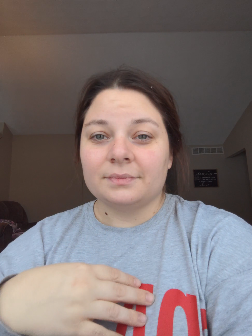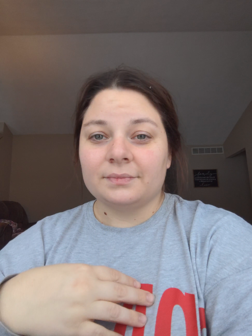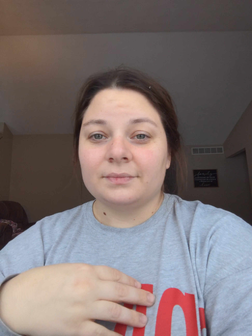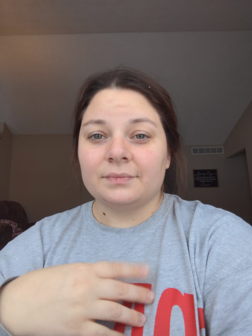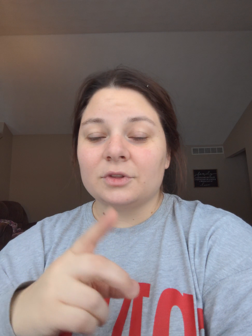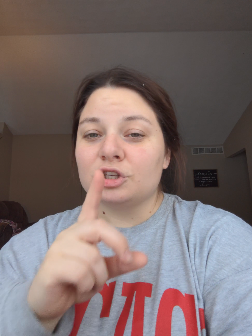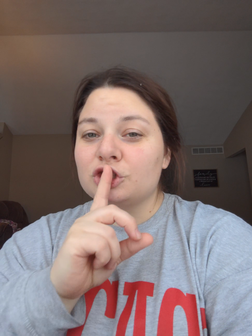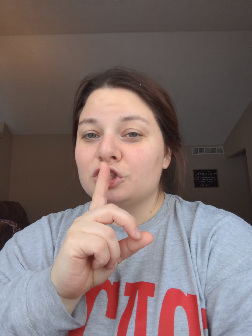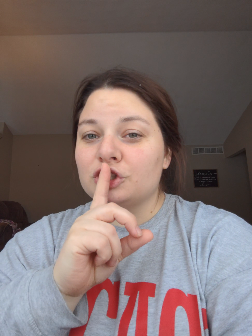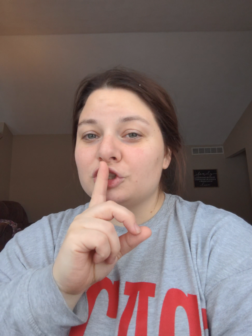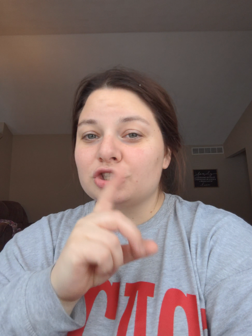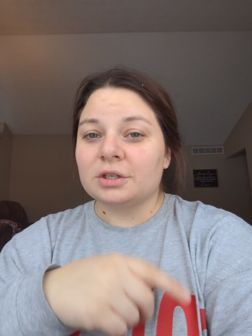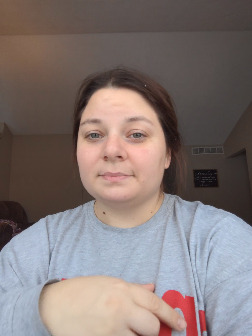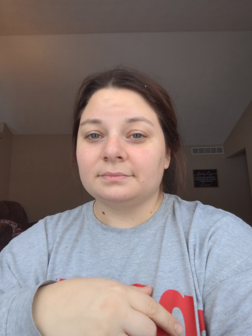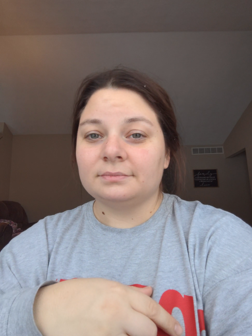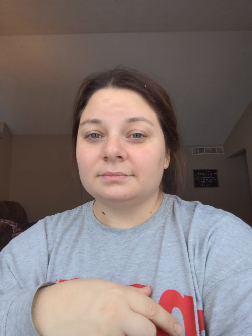shhh